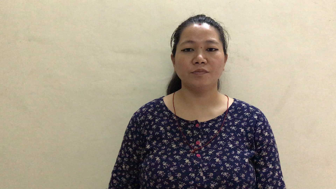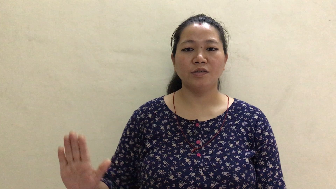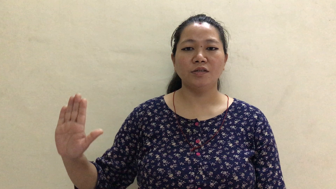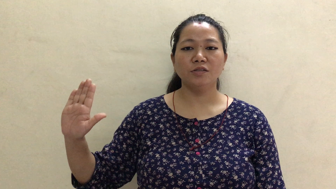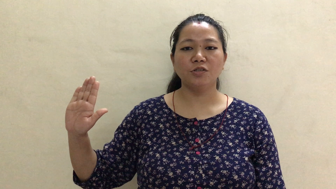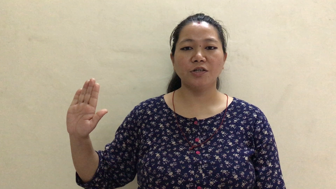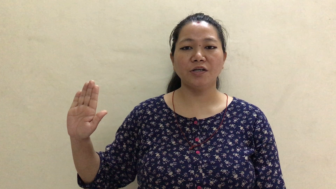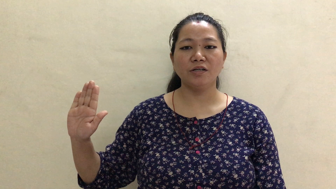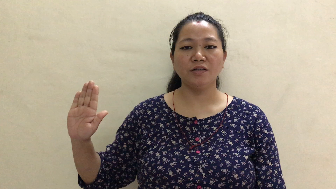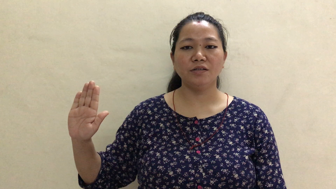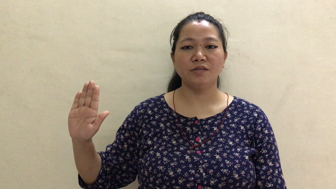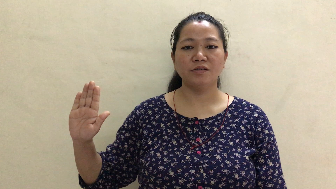छ